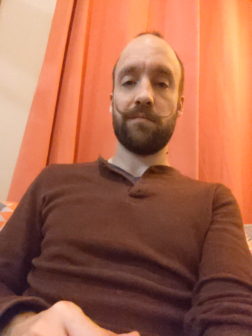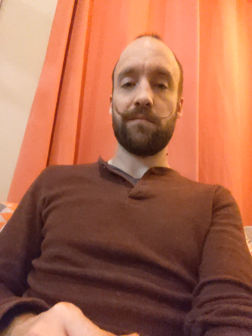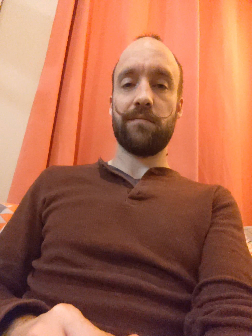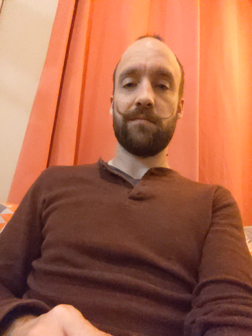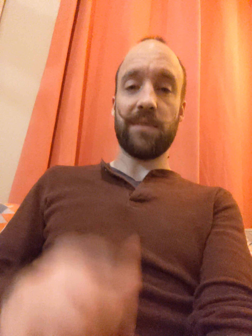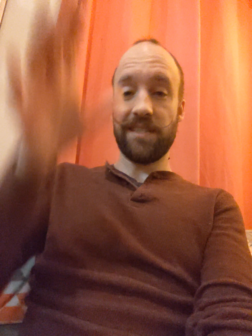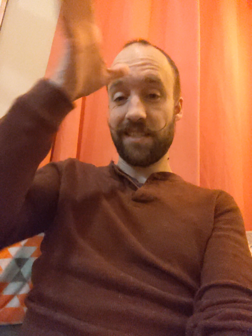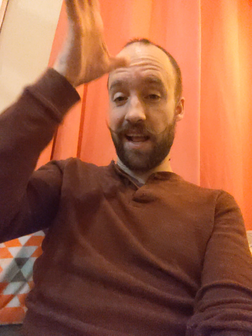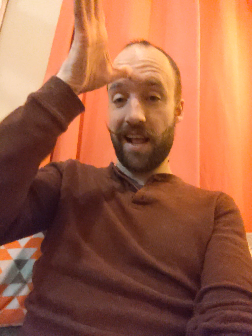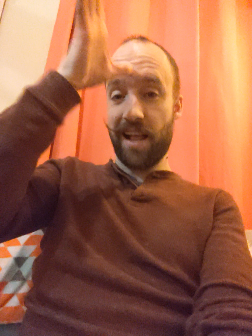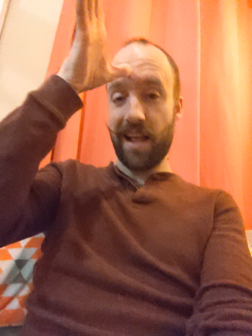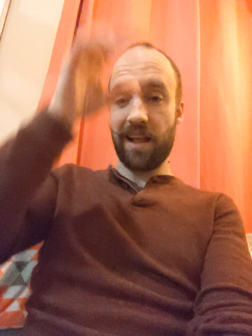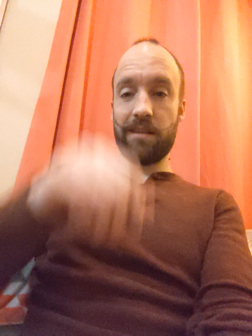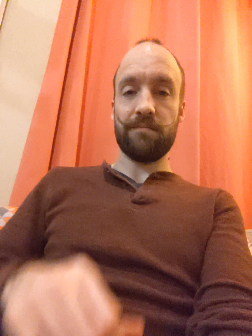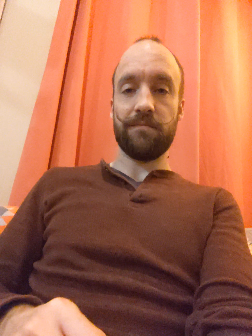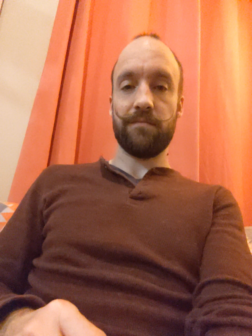dad